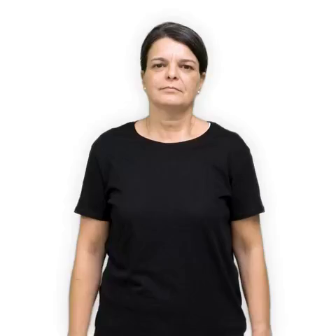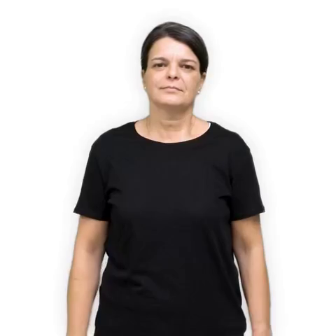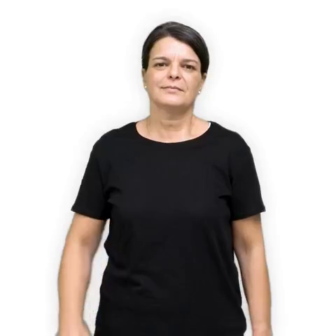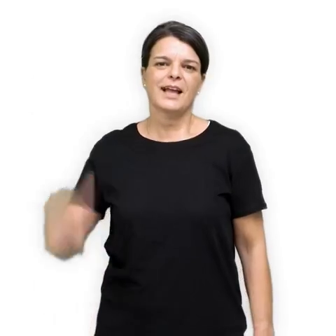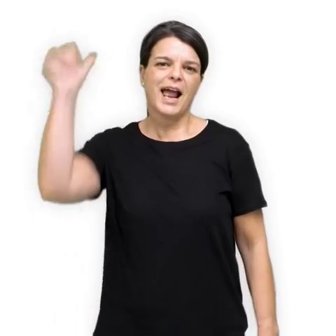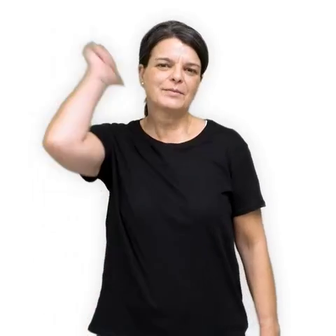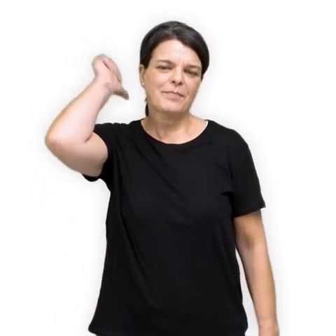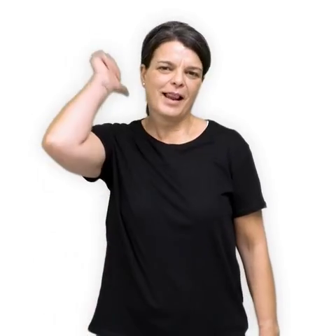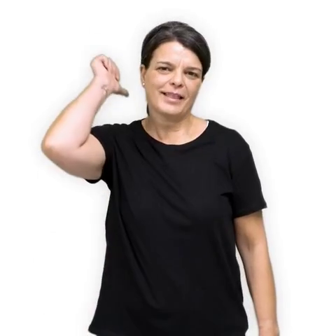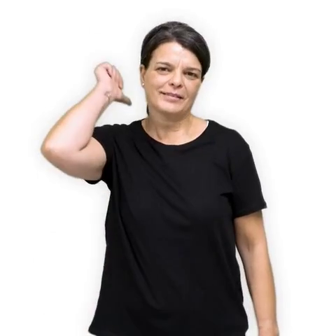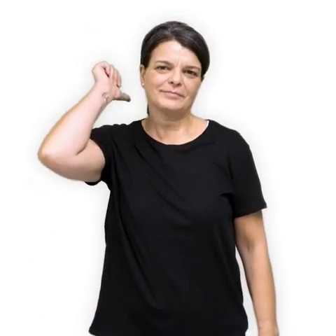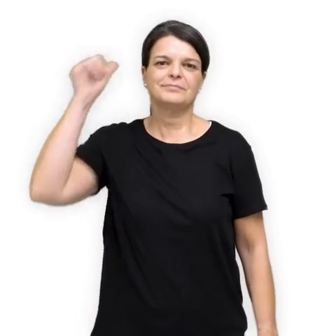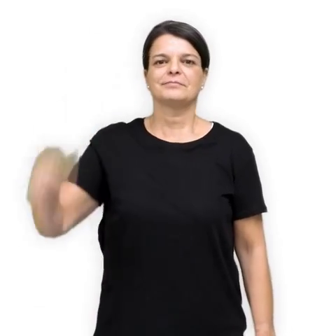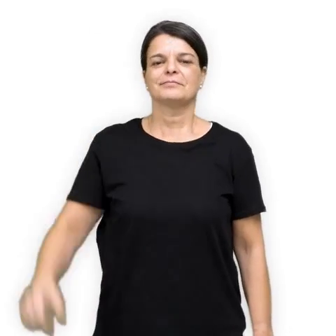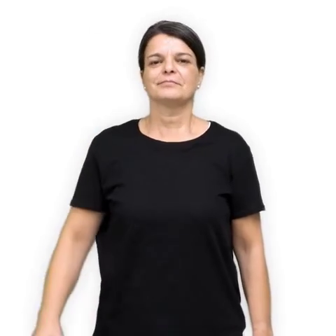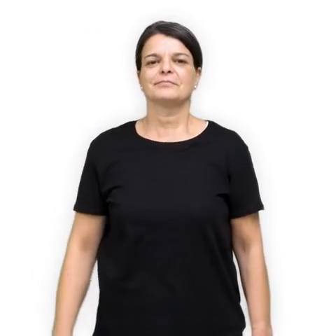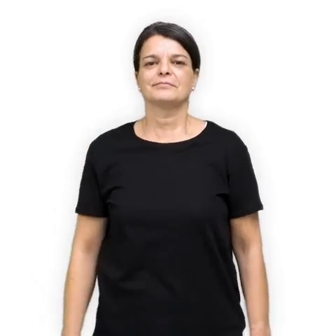espalda